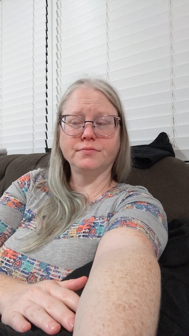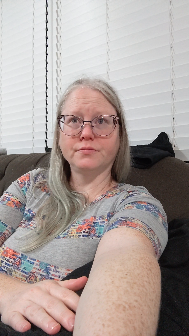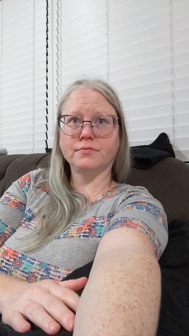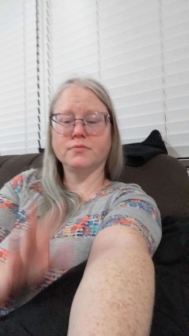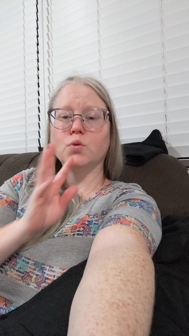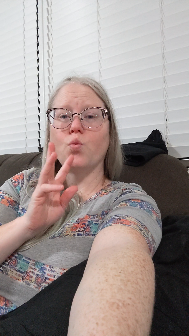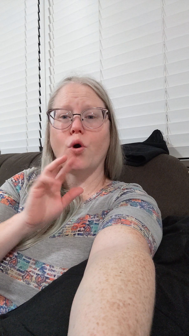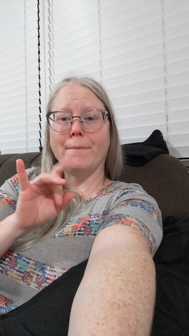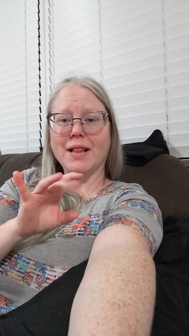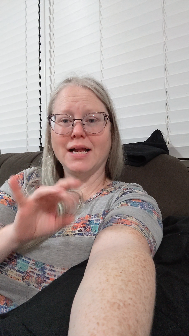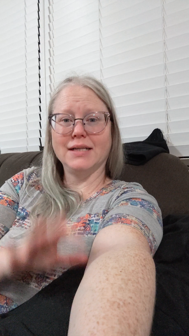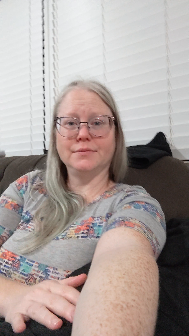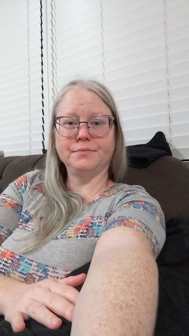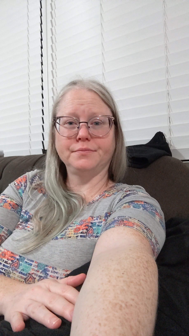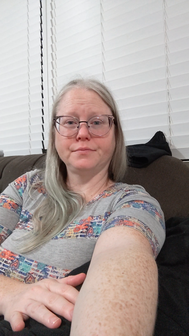melon